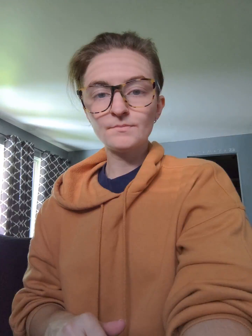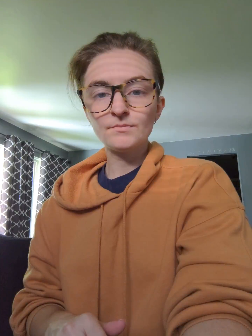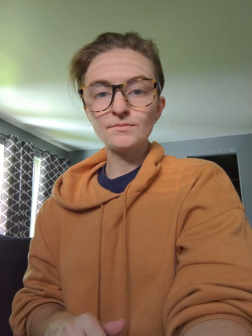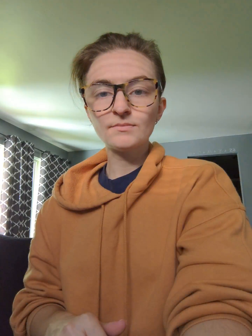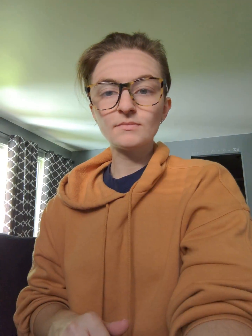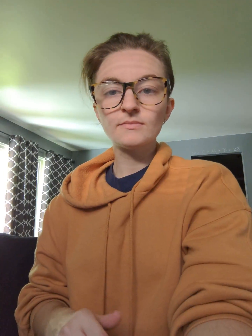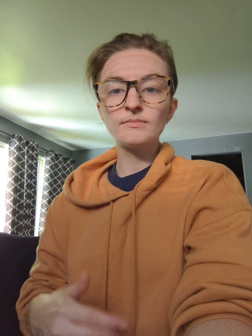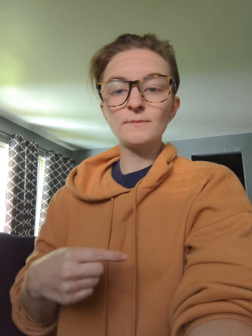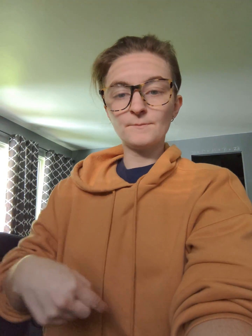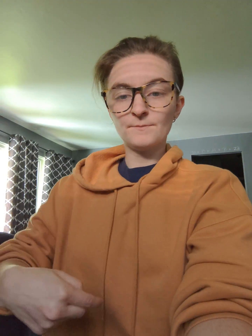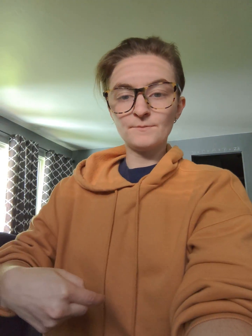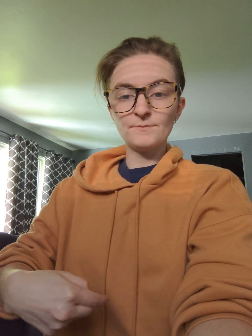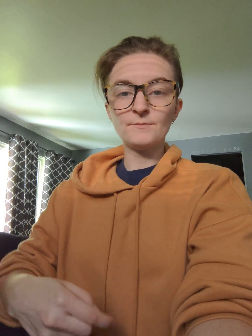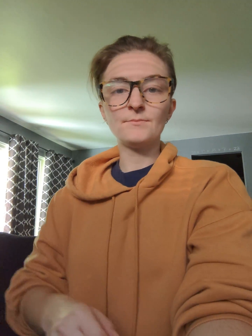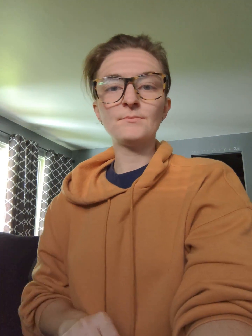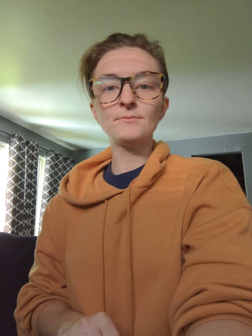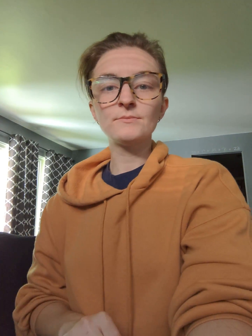belly button